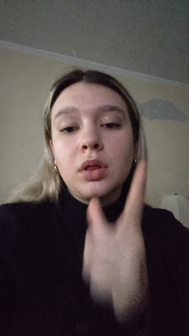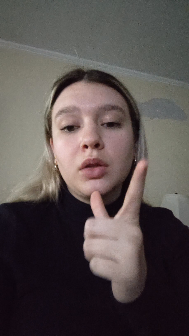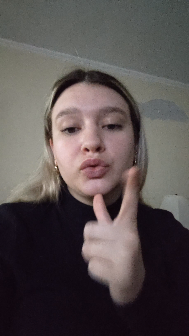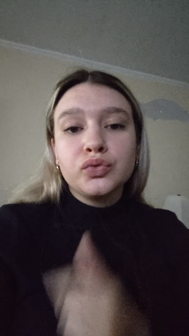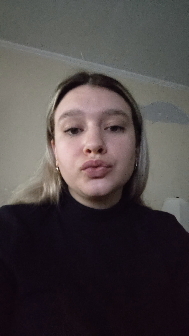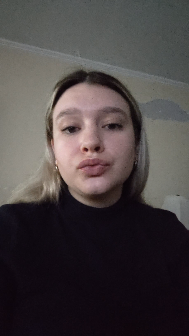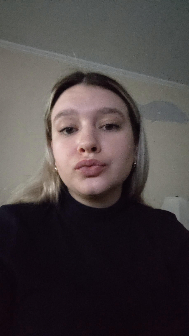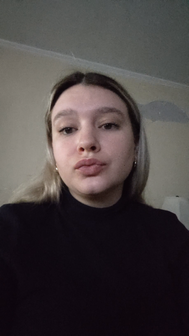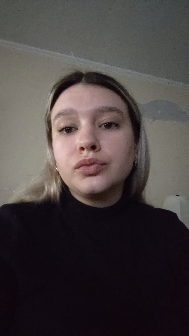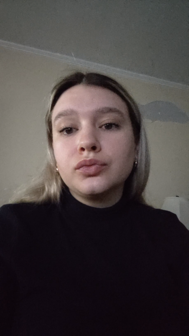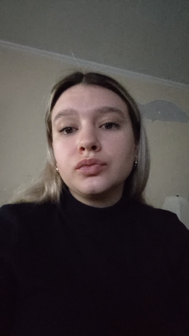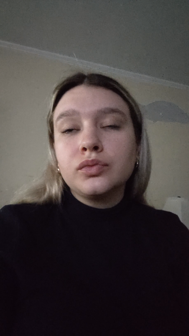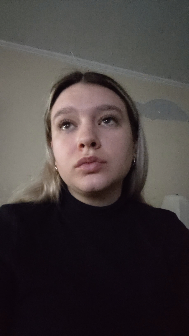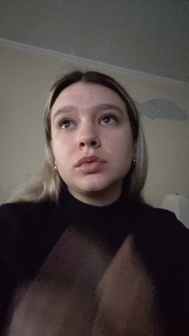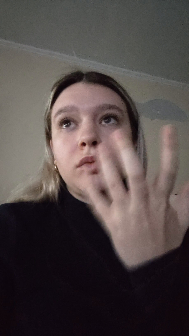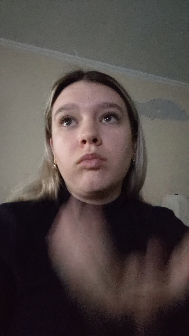heavy